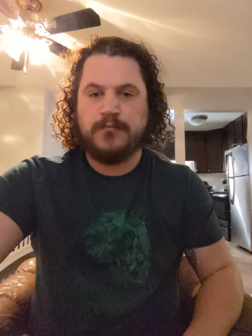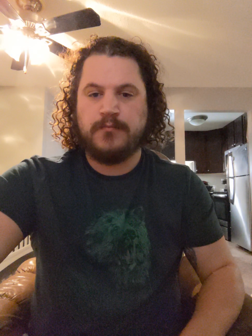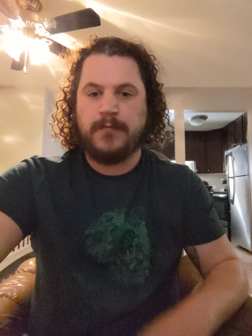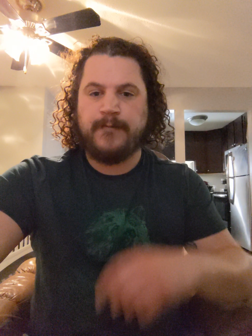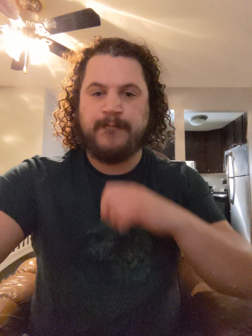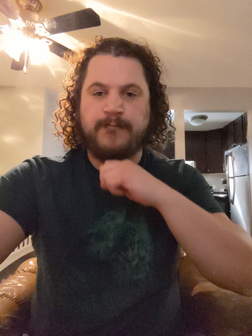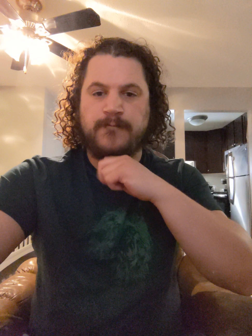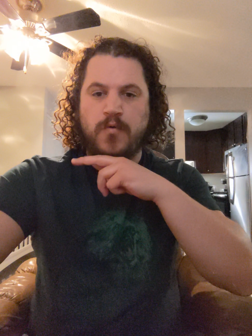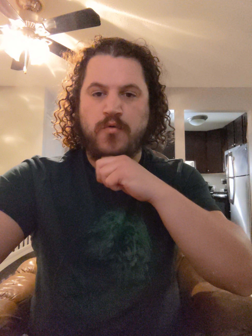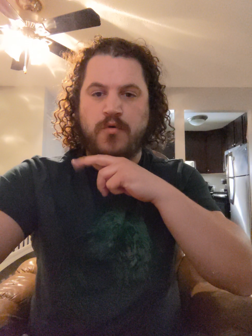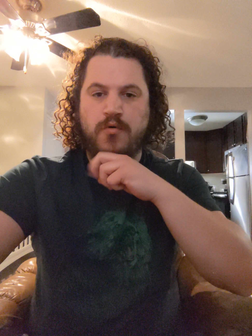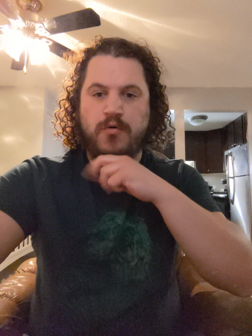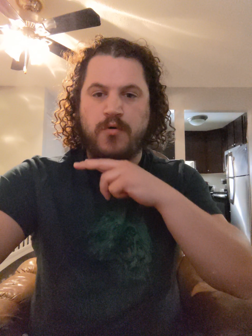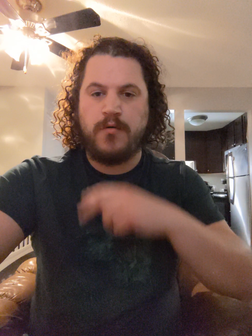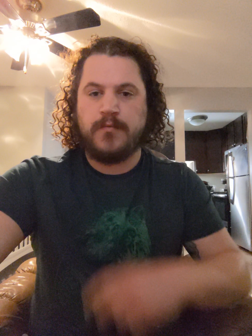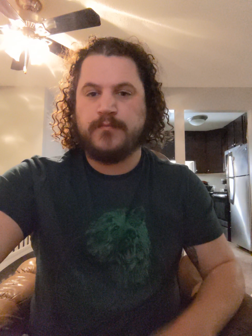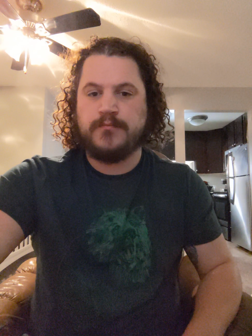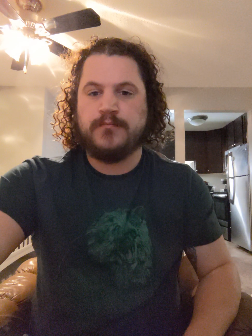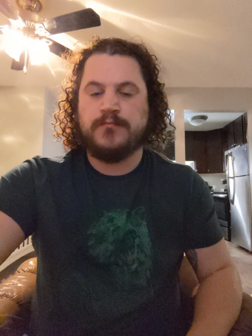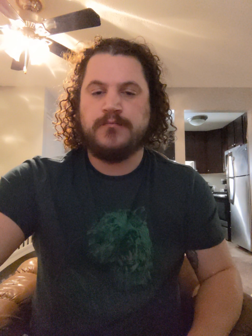frog